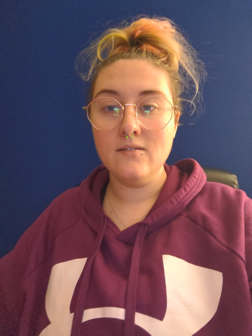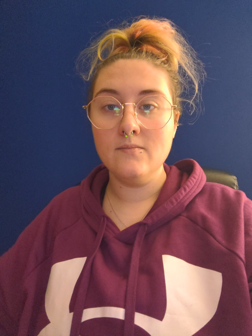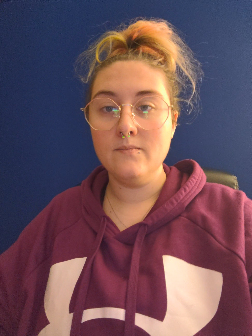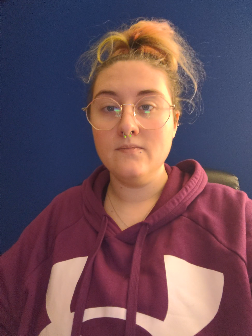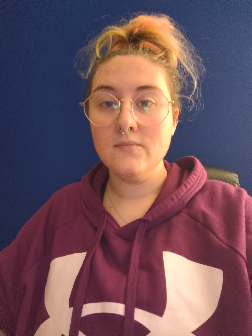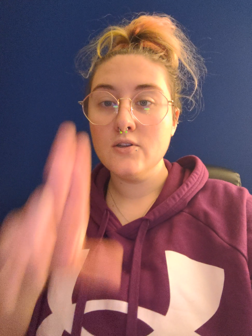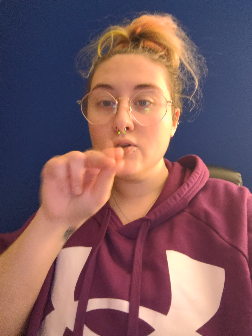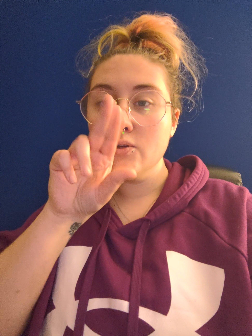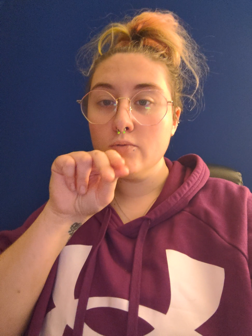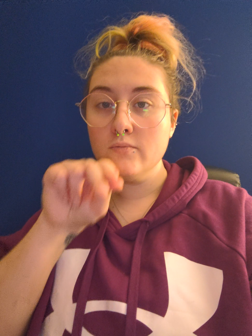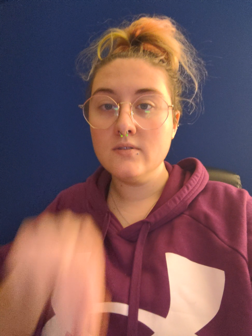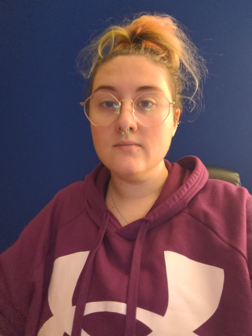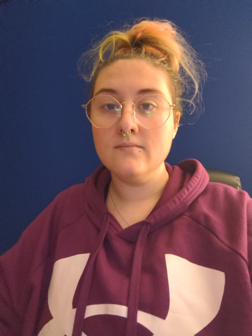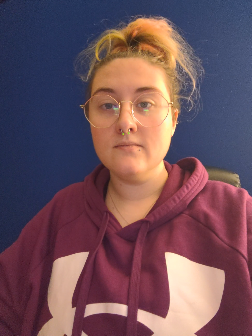goose